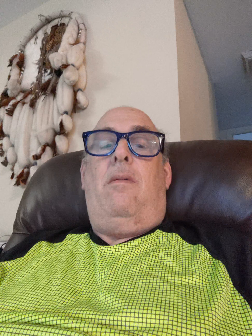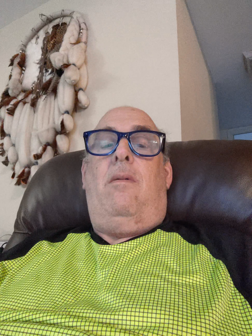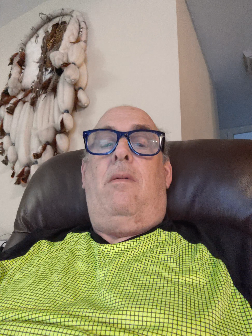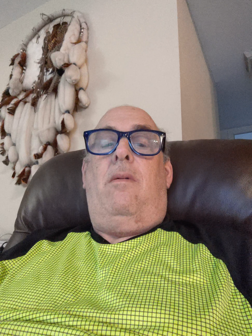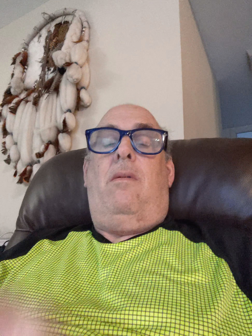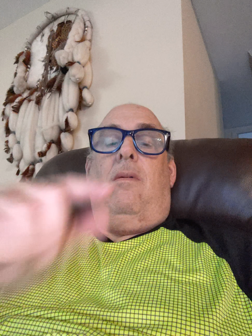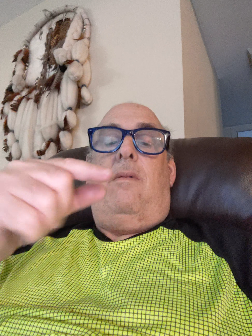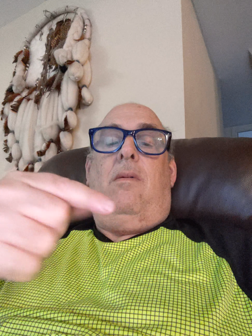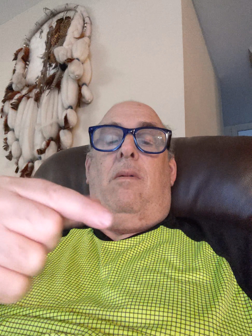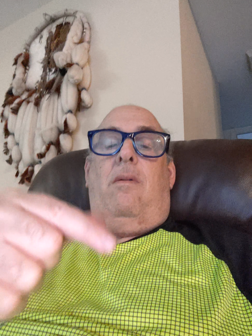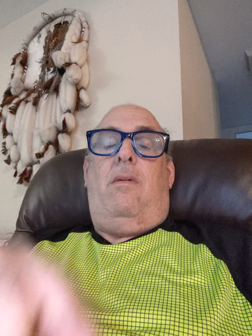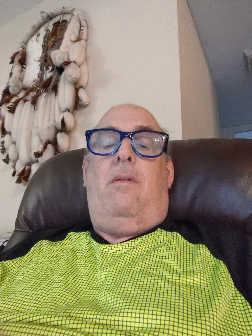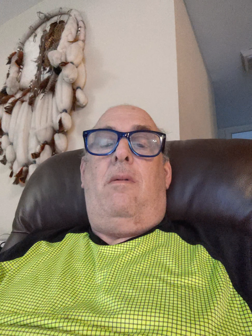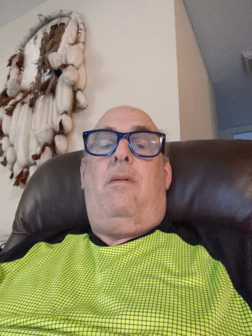green